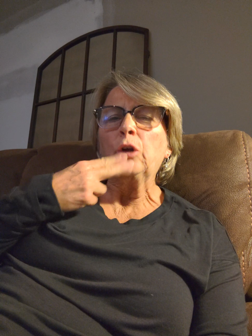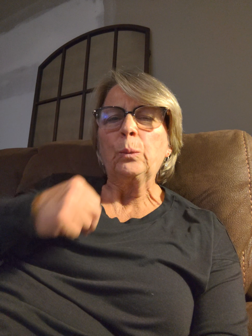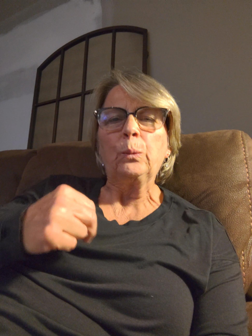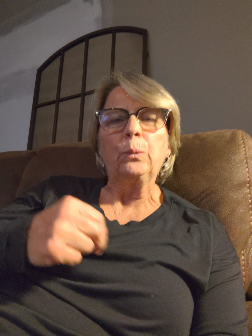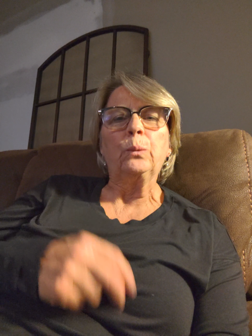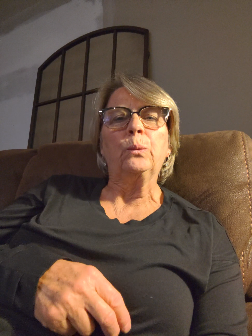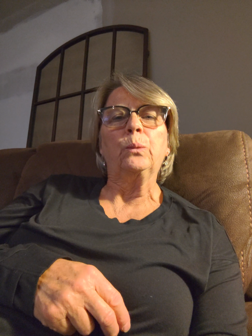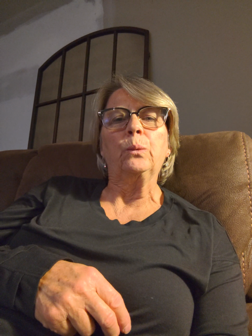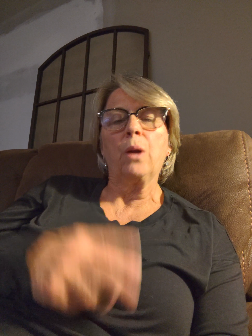cute